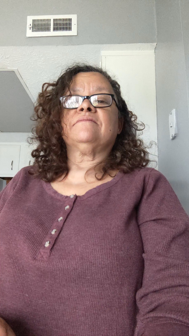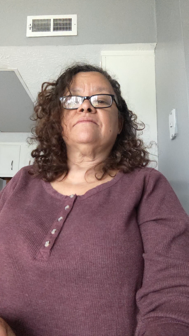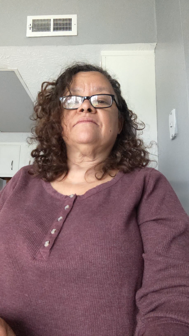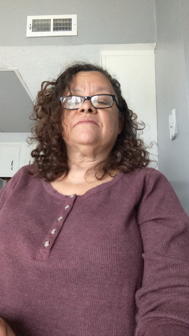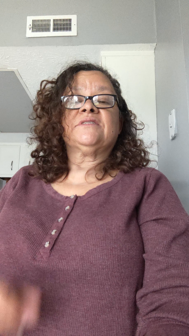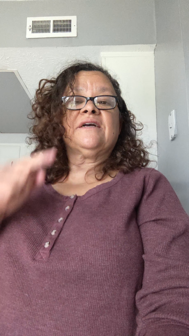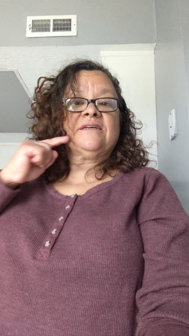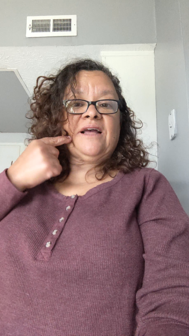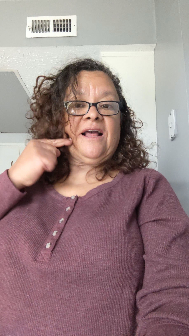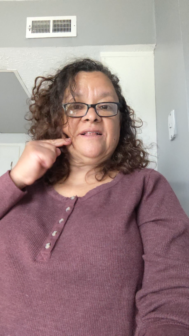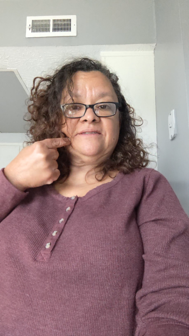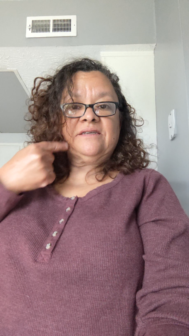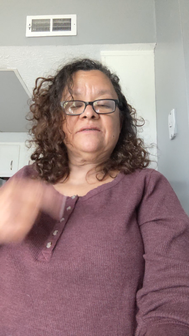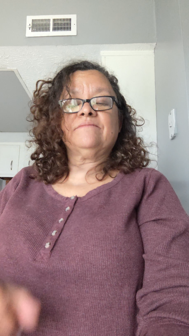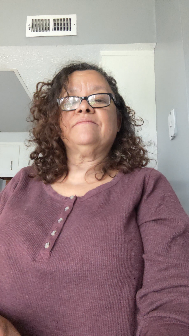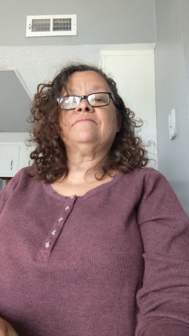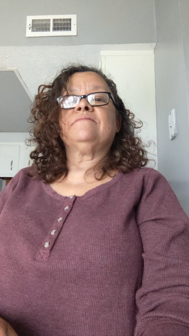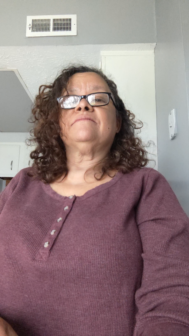candy